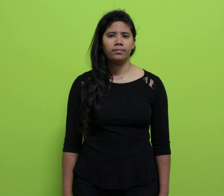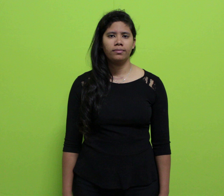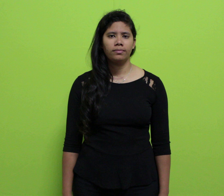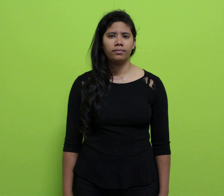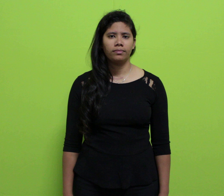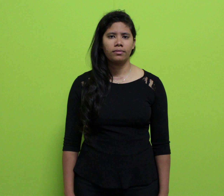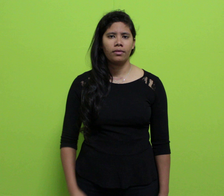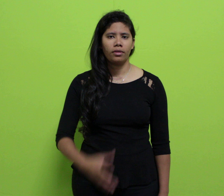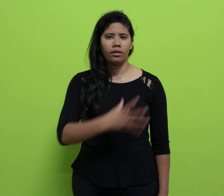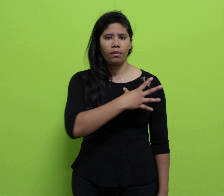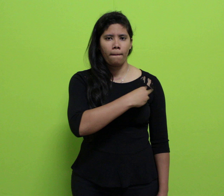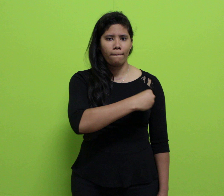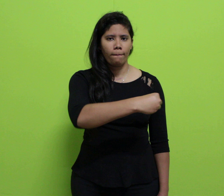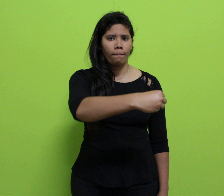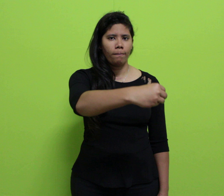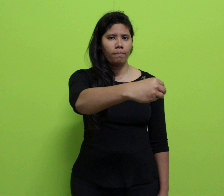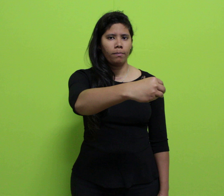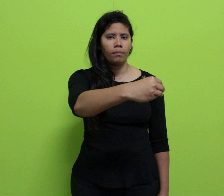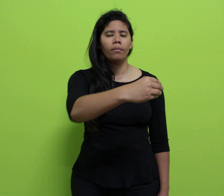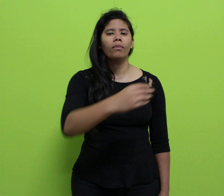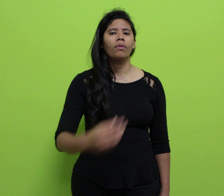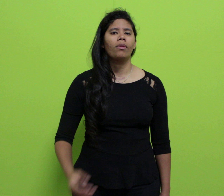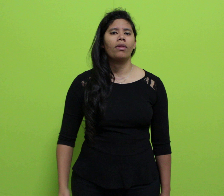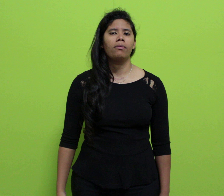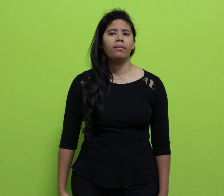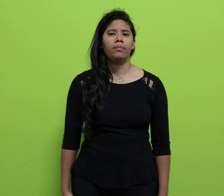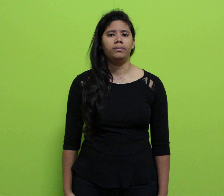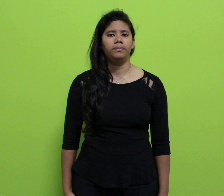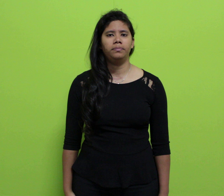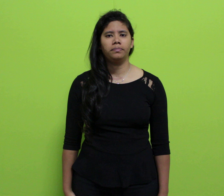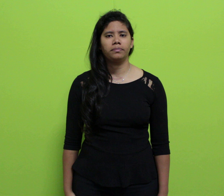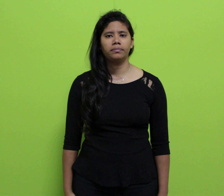filho